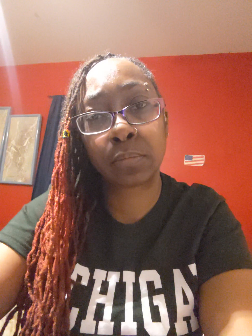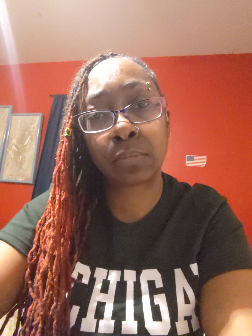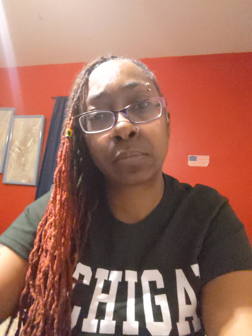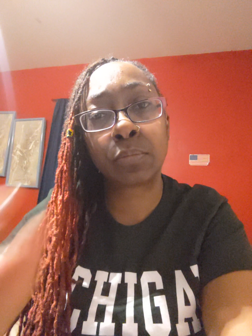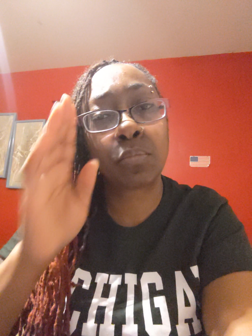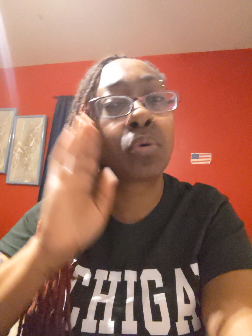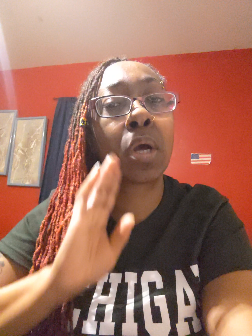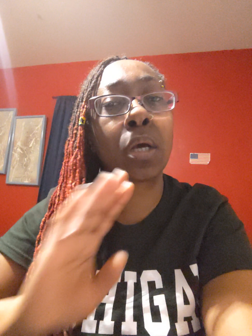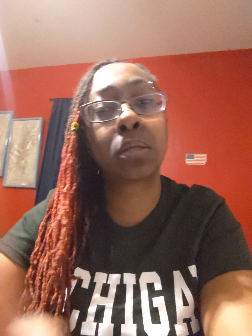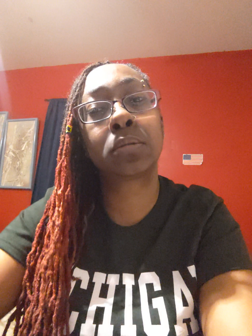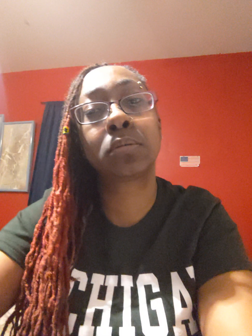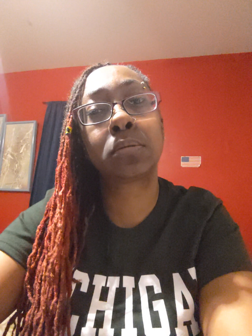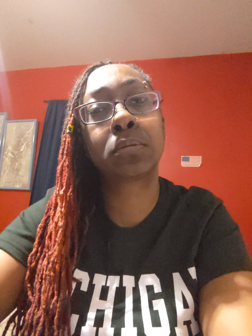brown